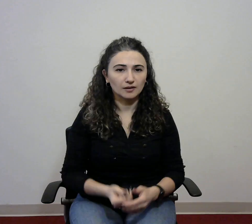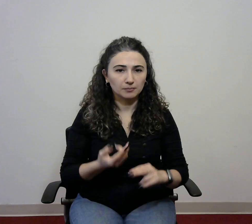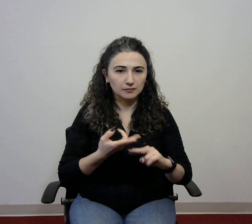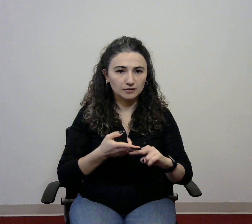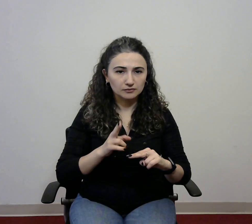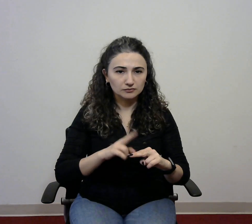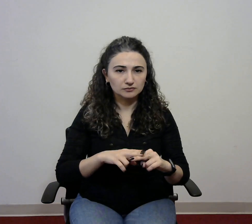bu